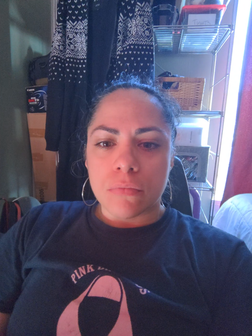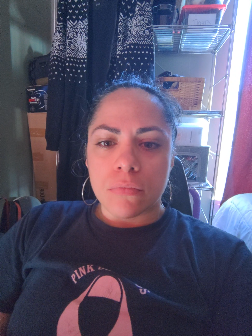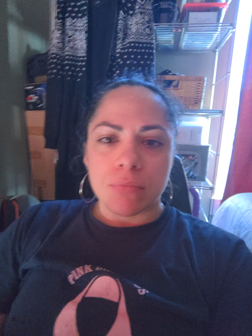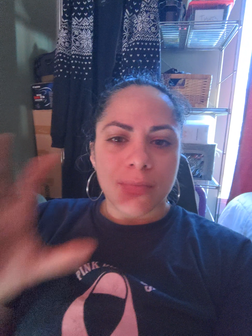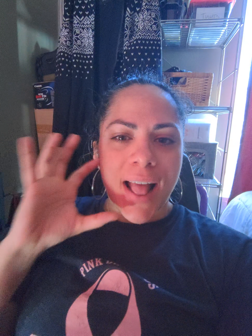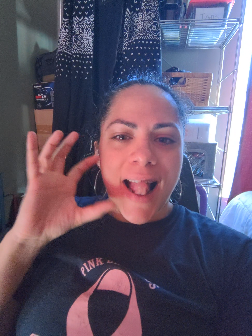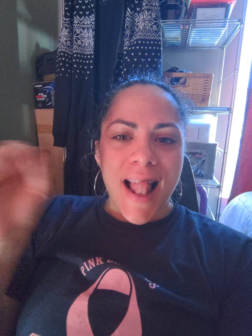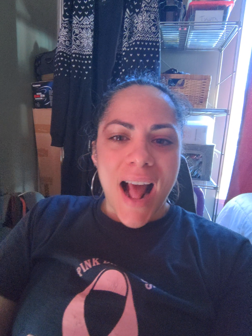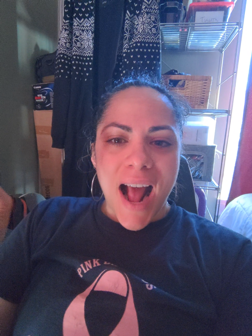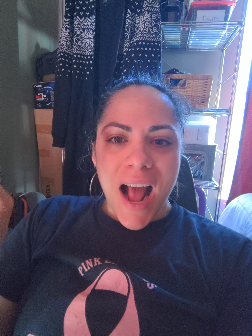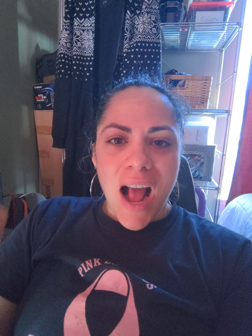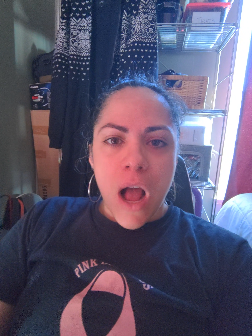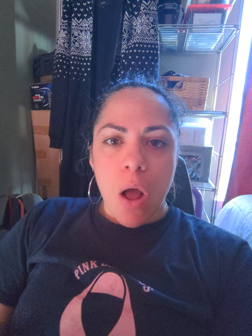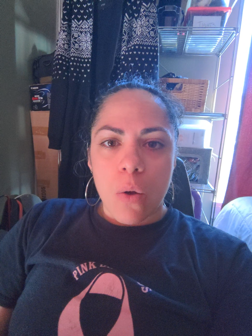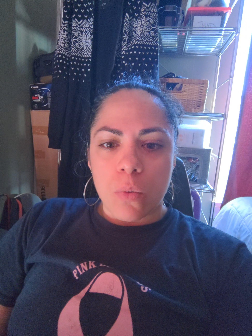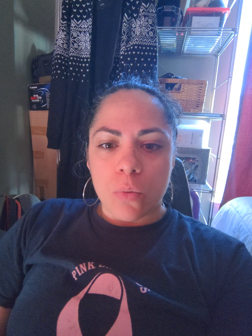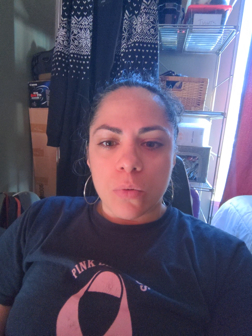loud